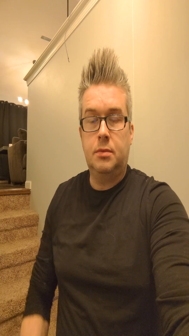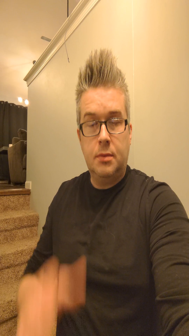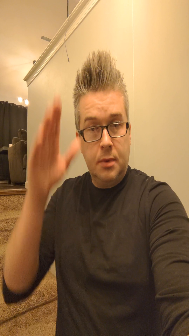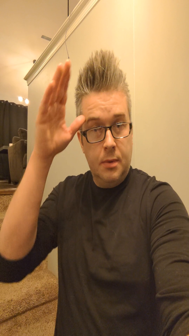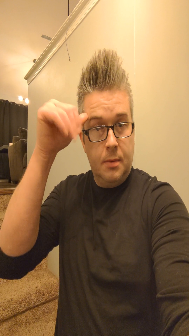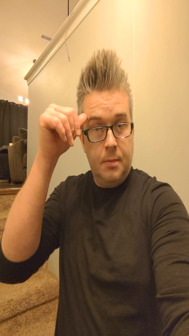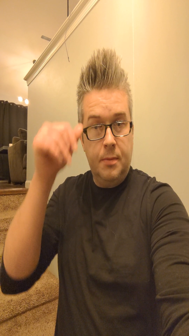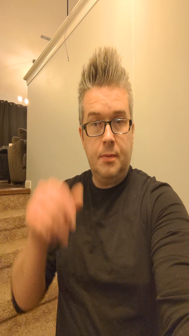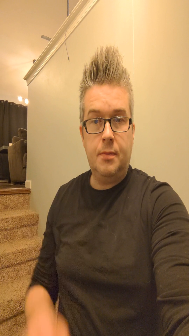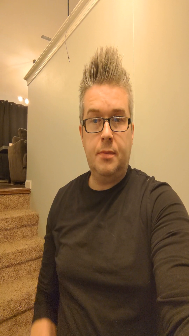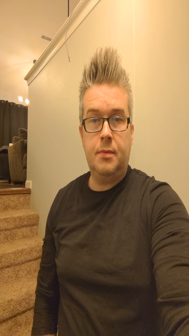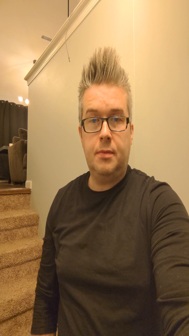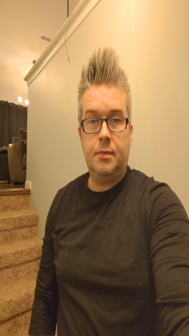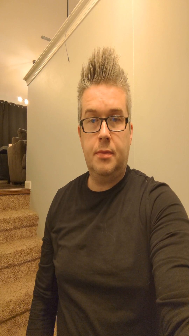donkey